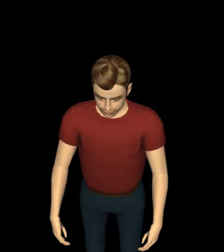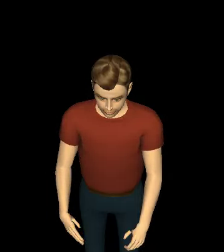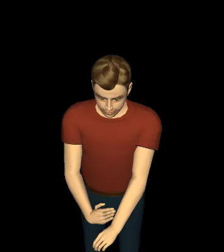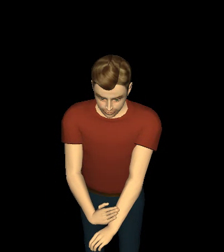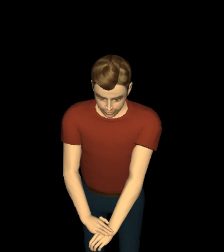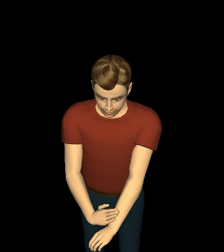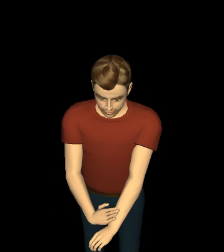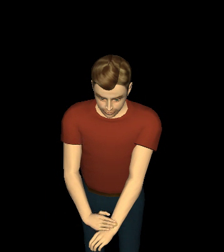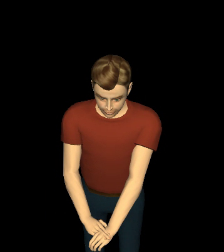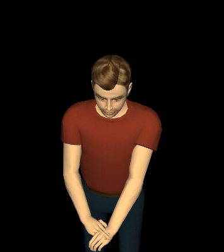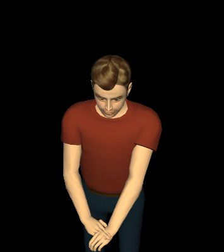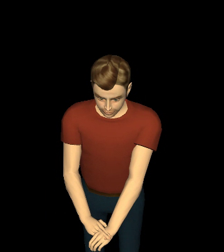تحذير